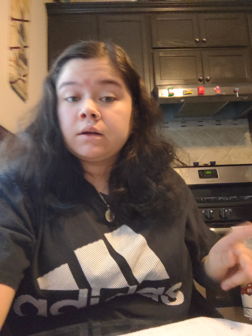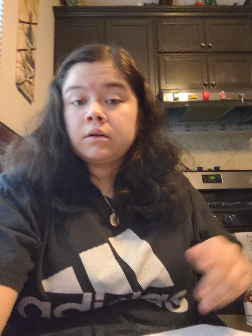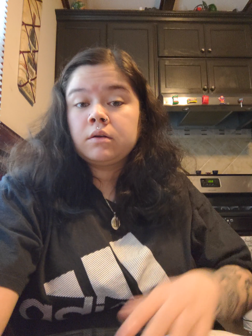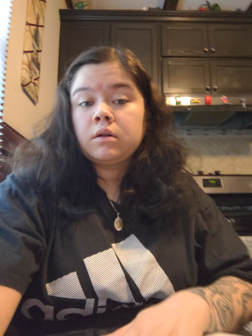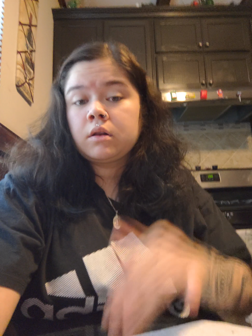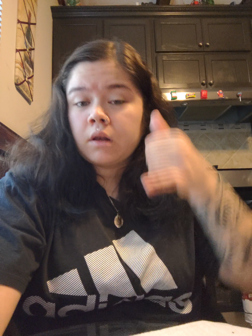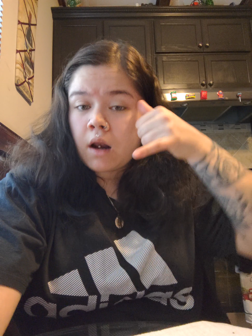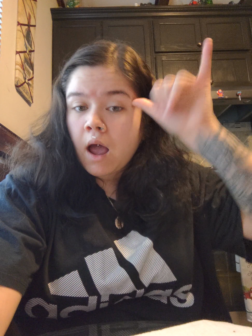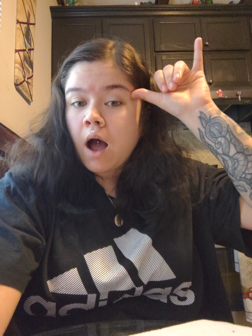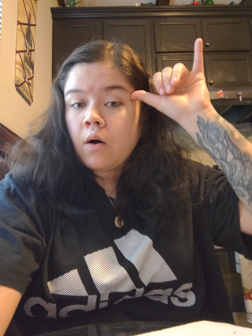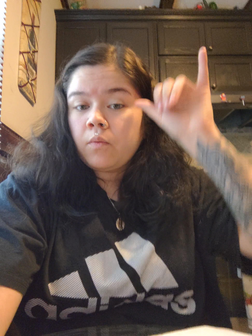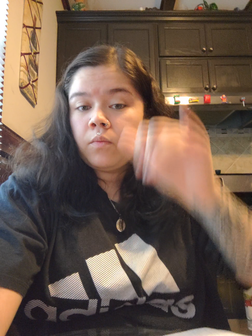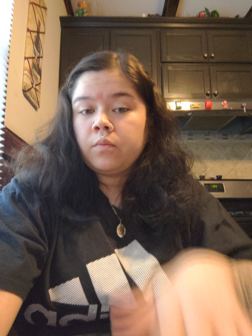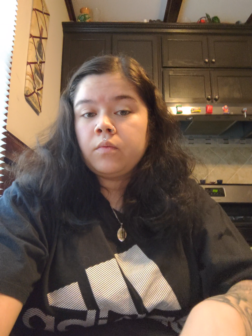cow